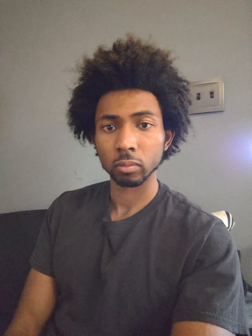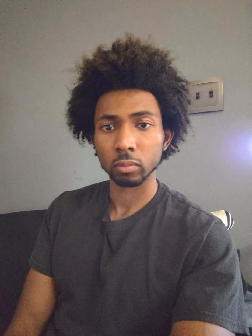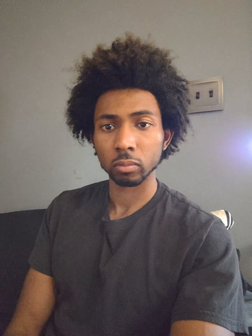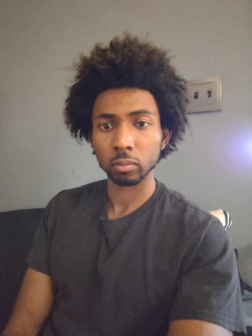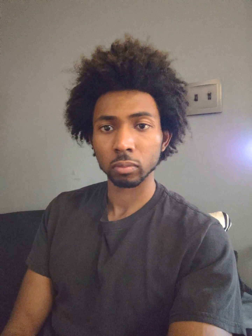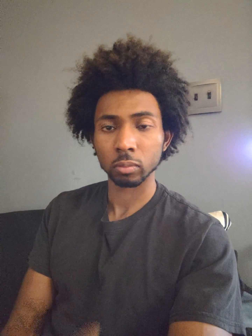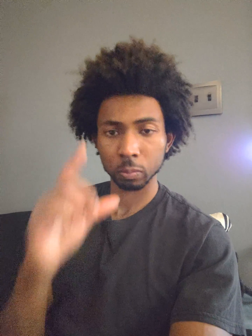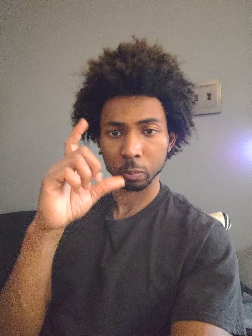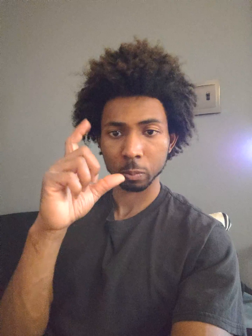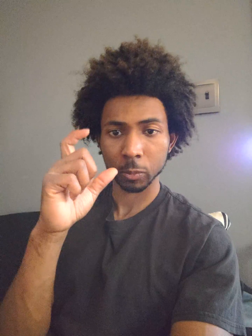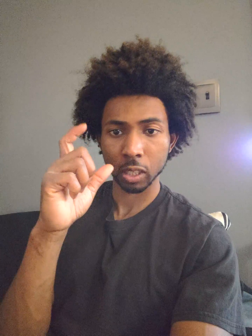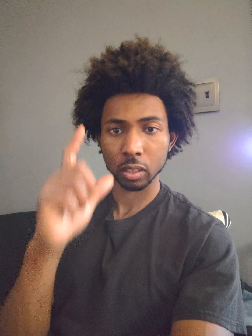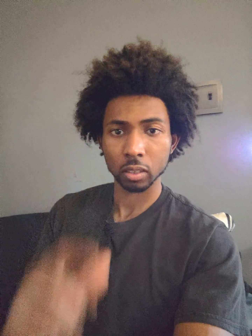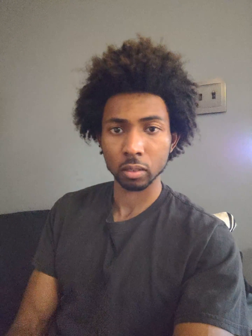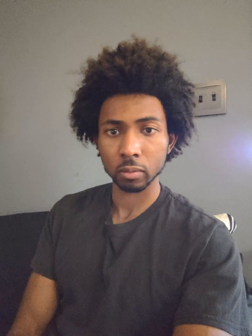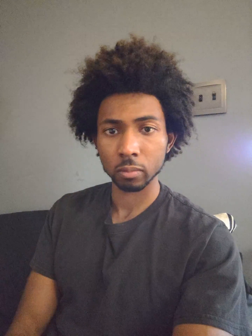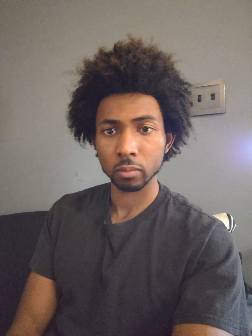camera